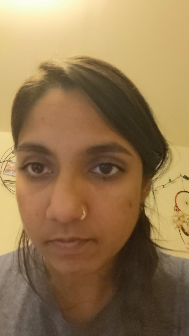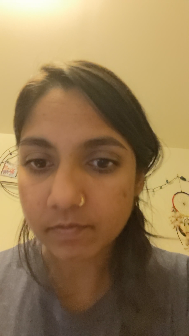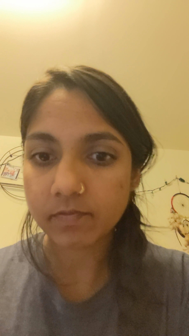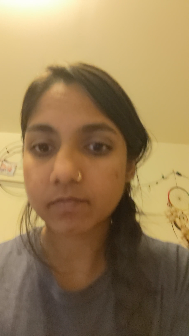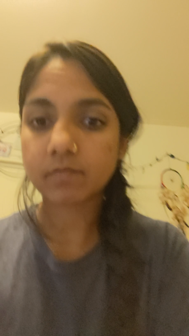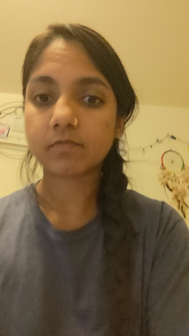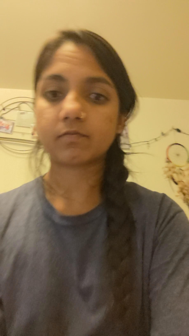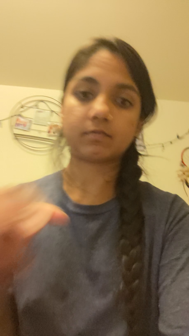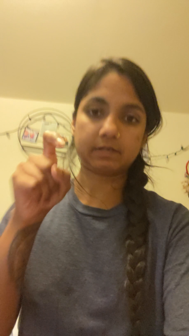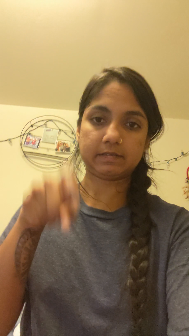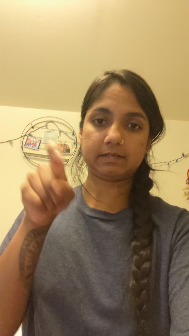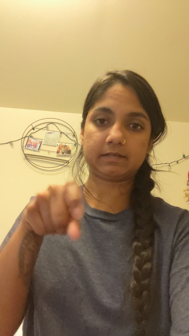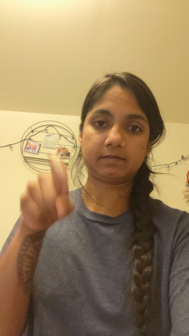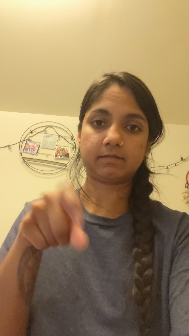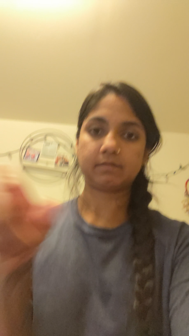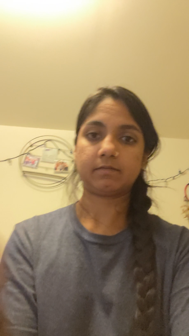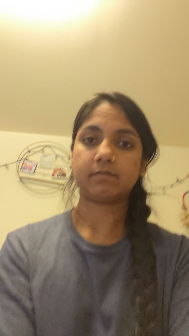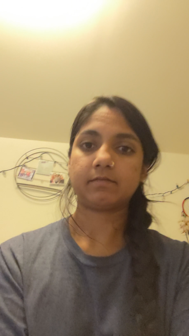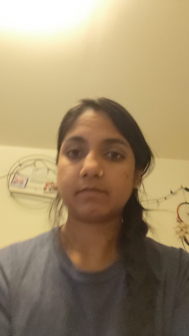need